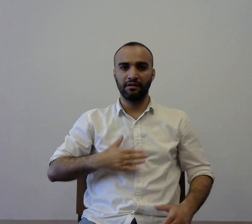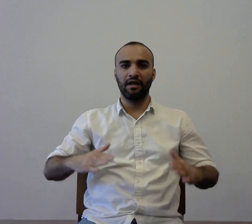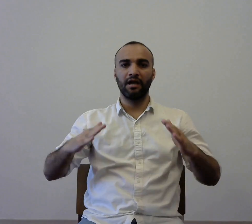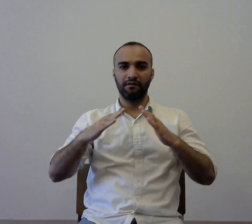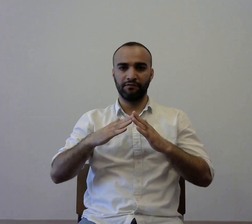ev